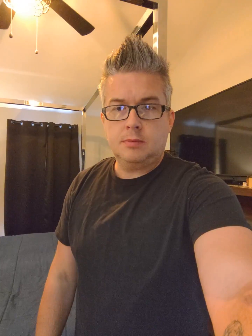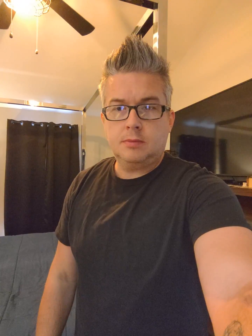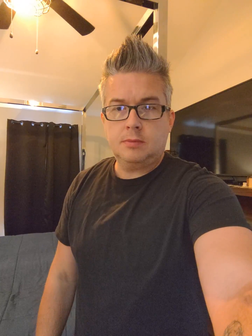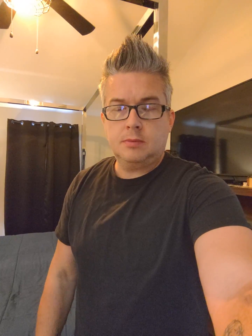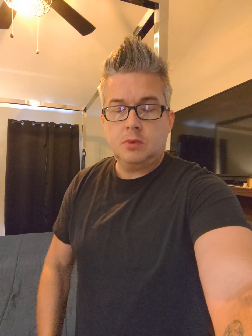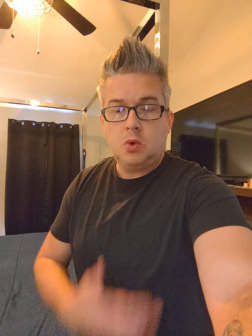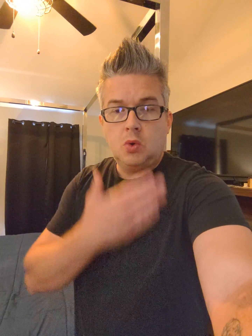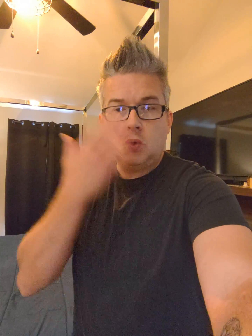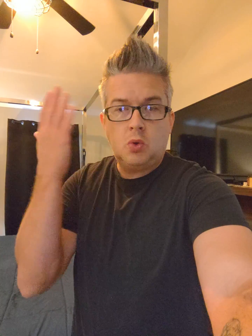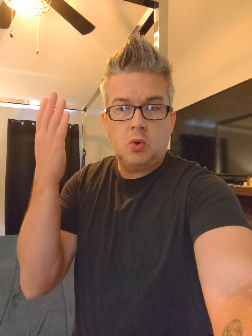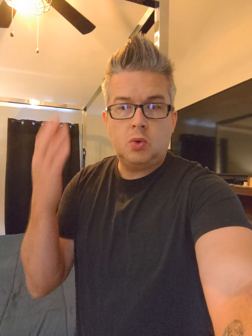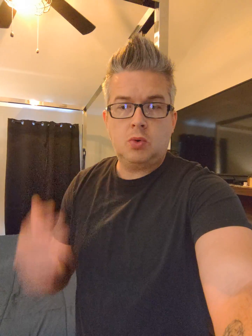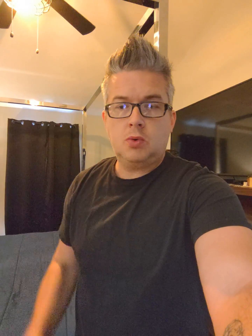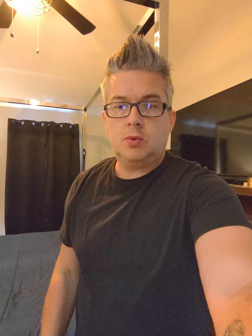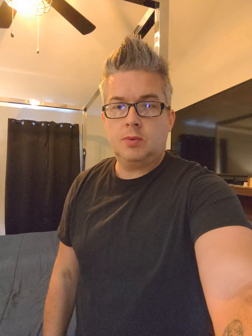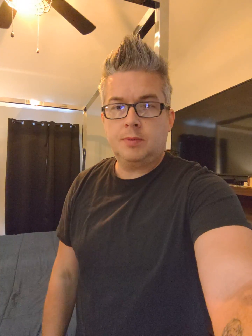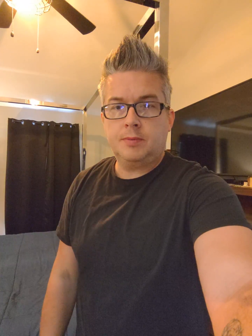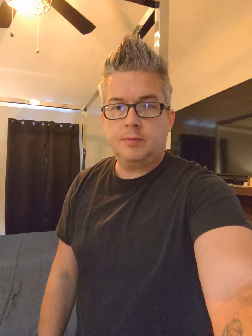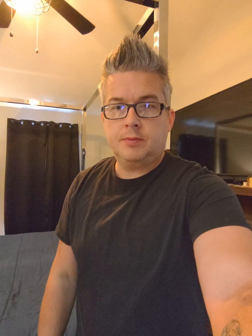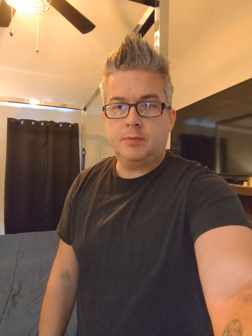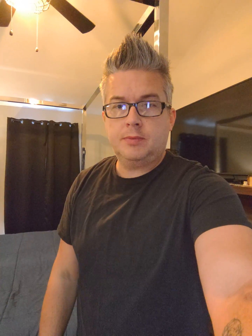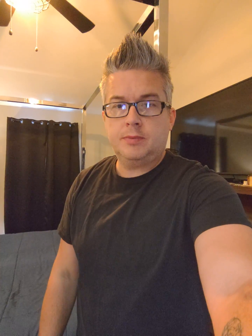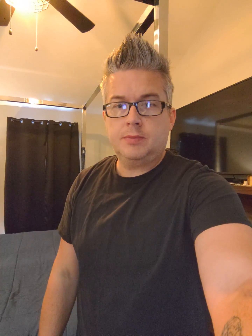all gone